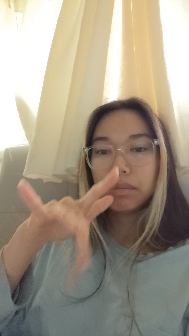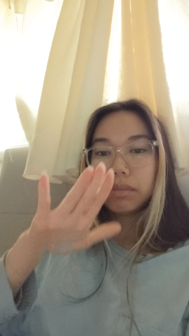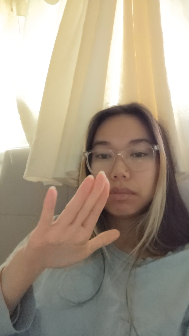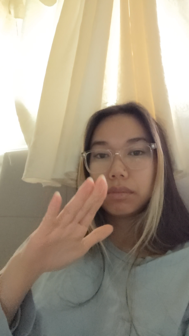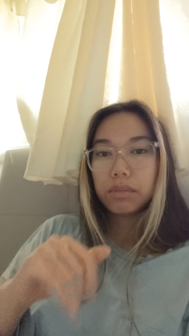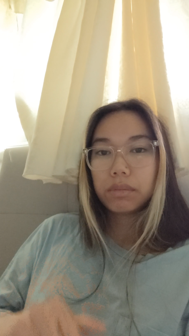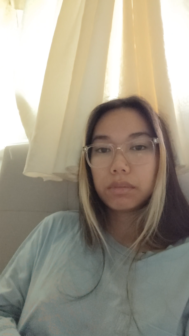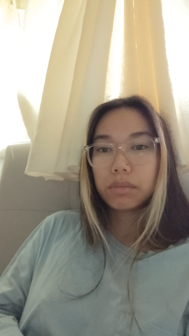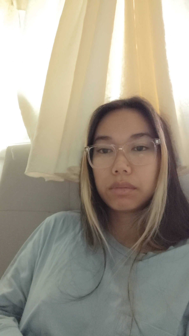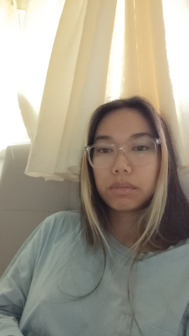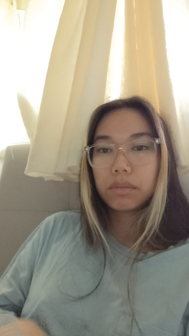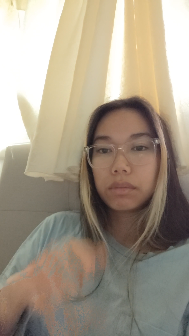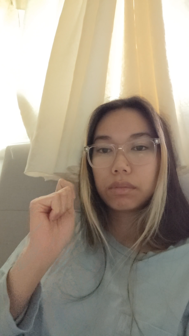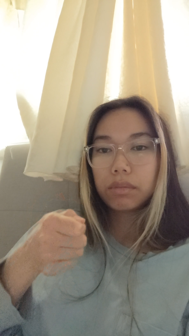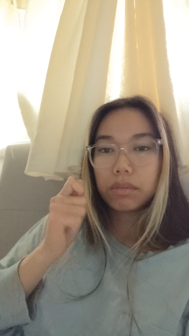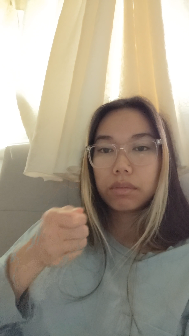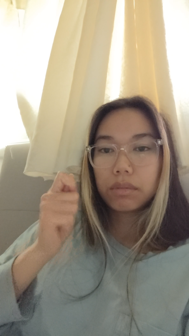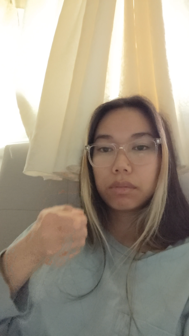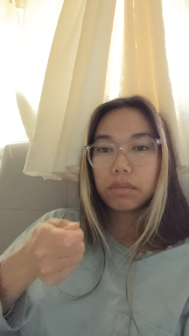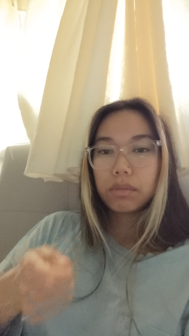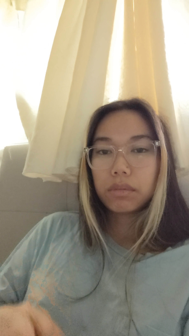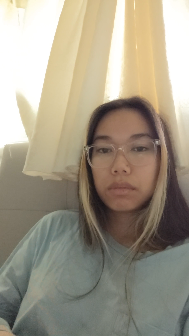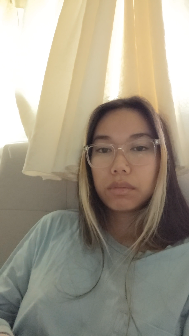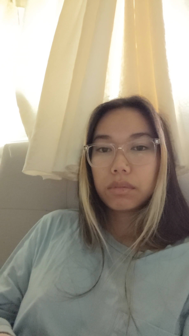cart